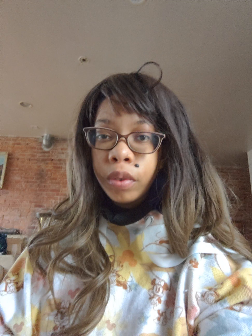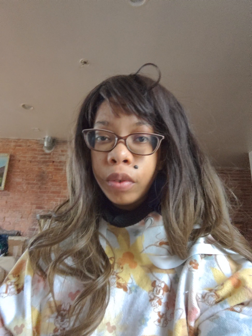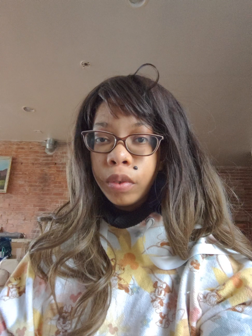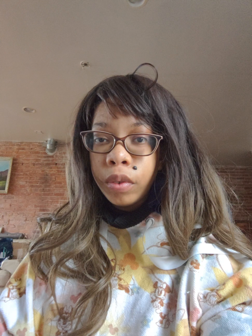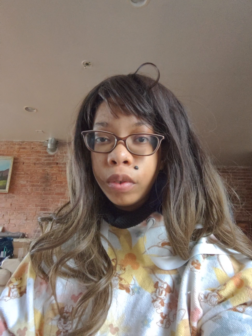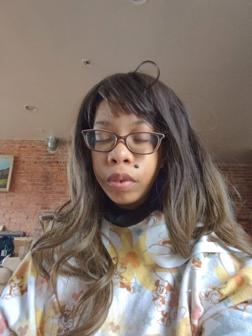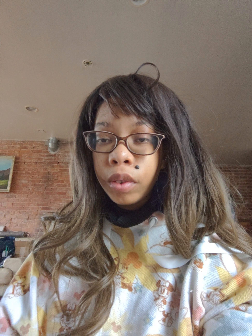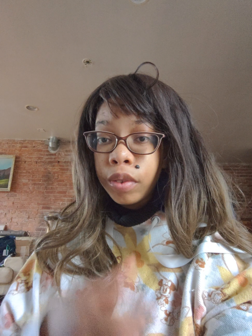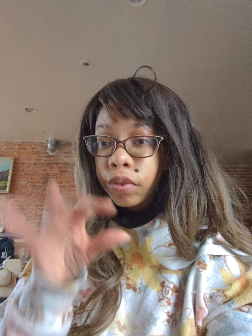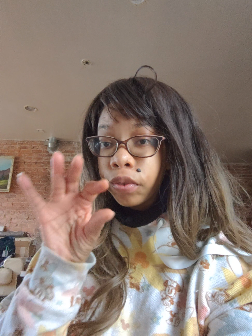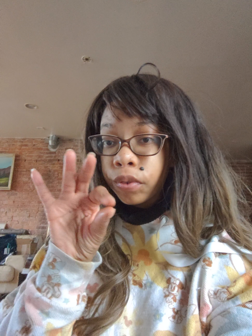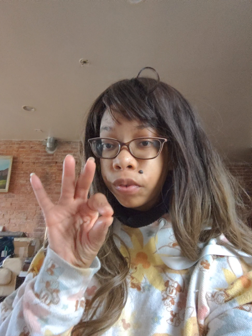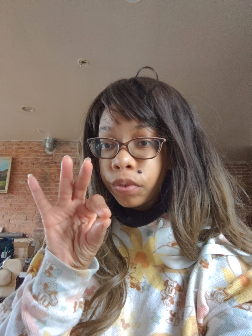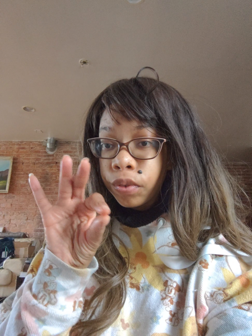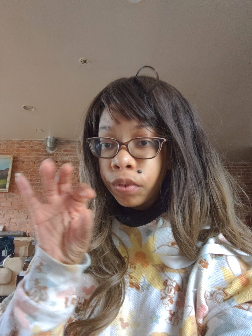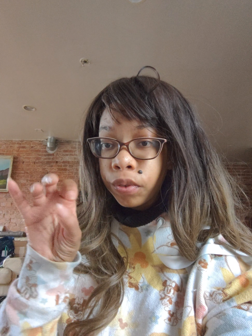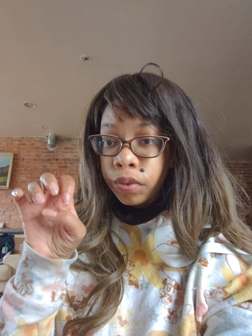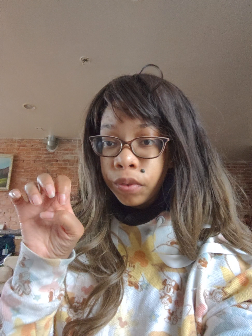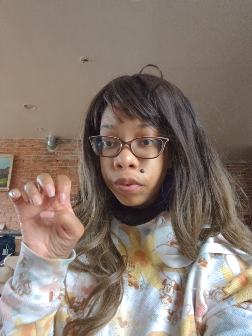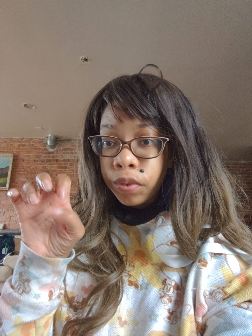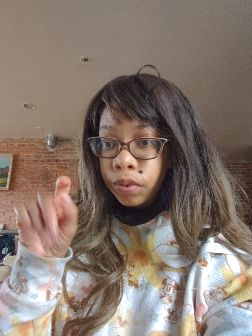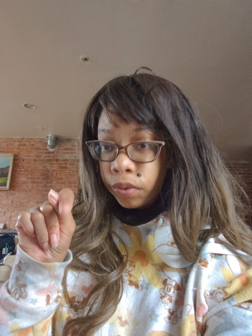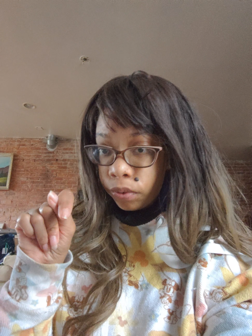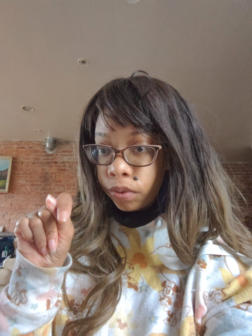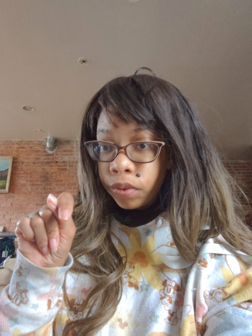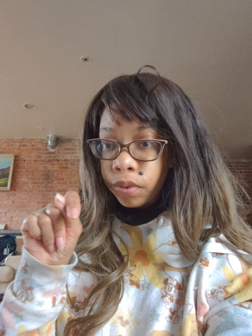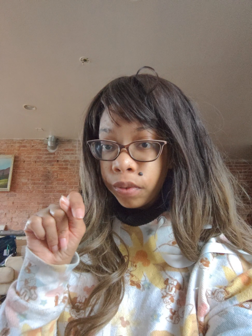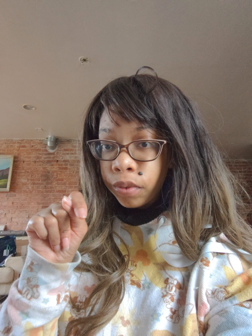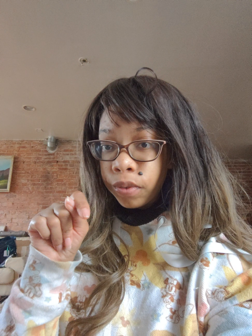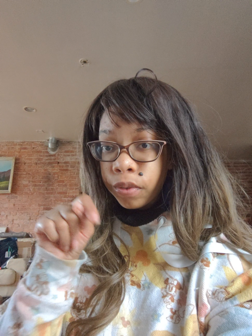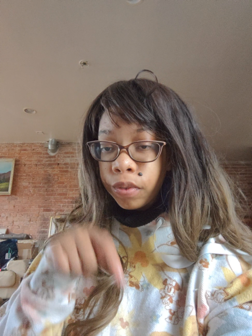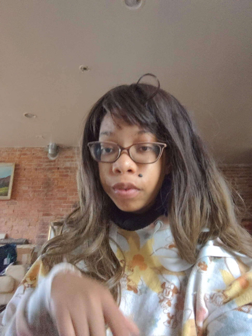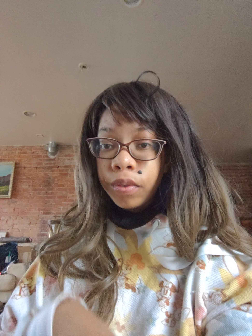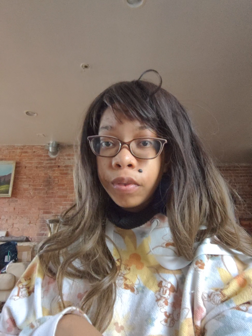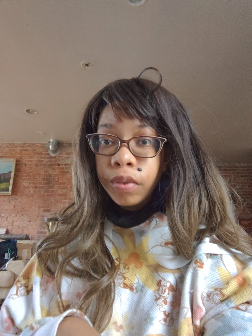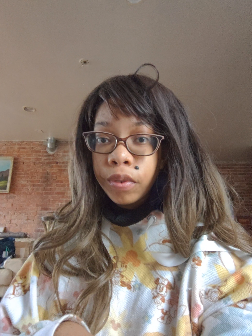feet